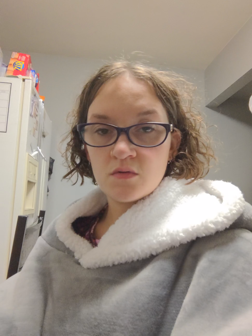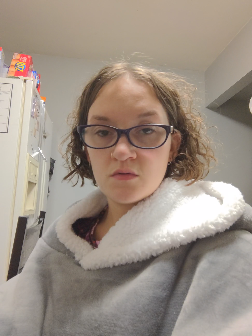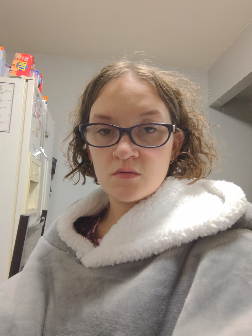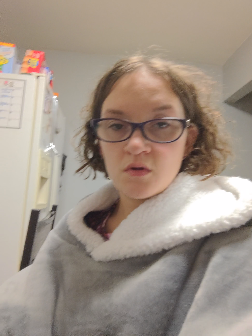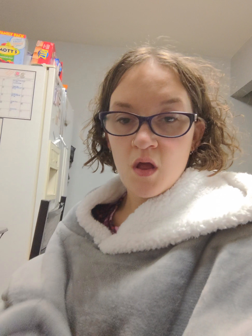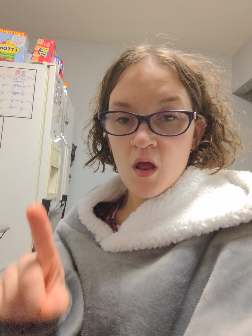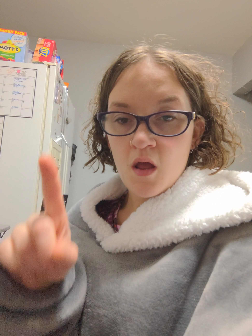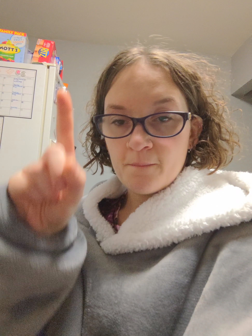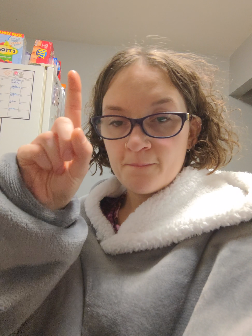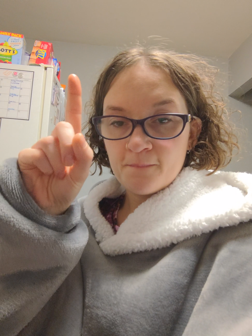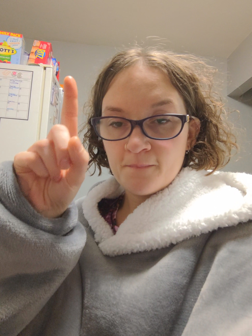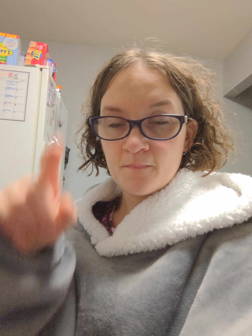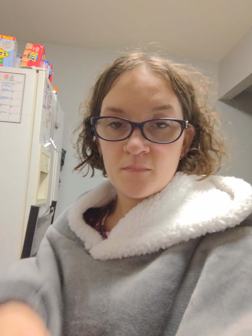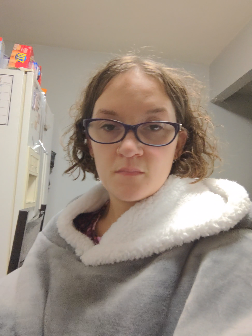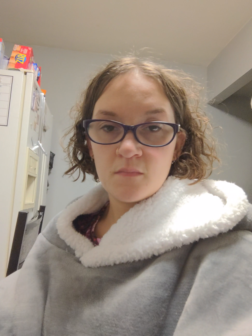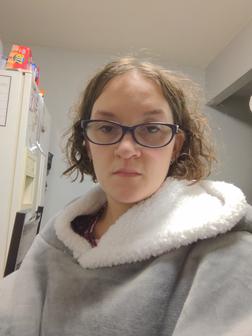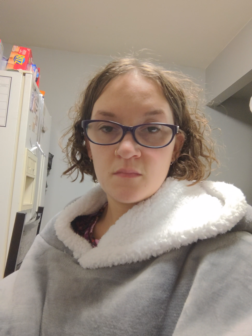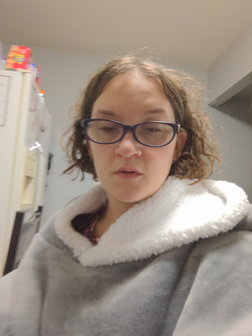up